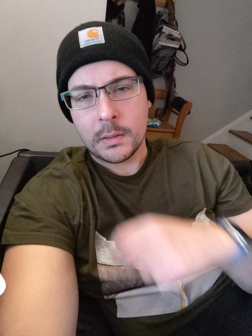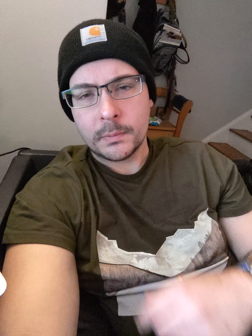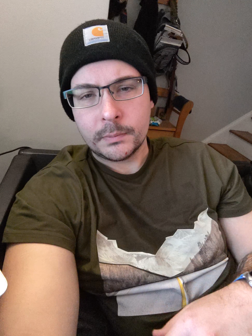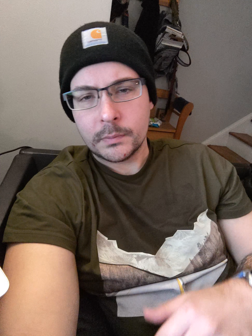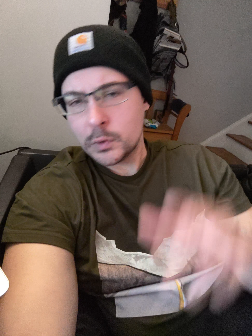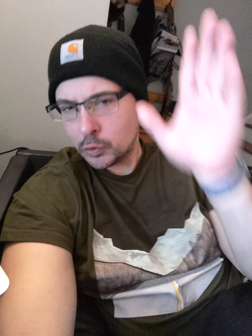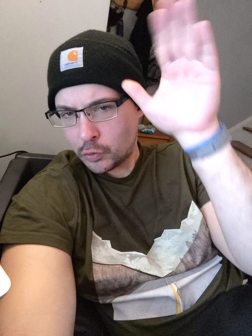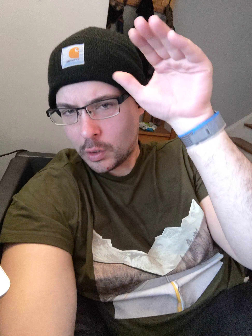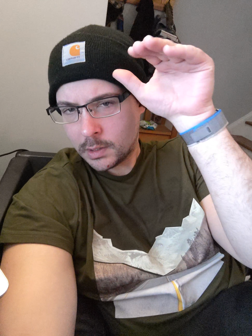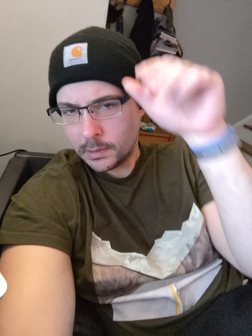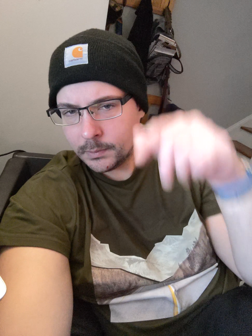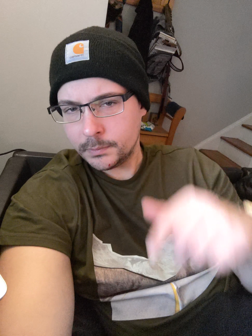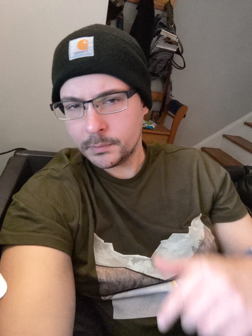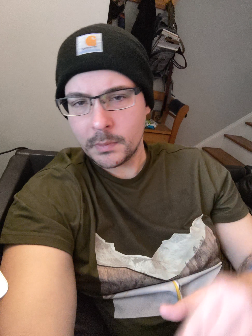donkey